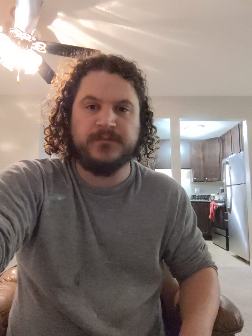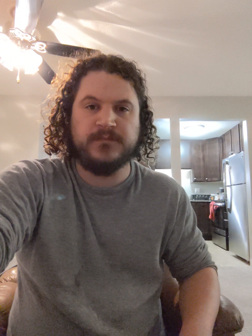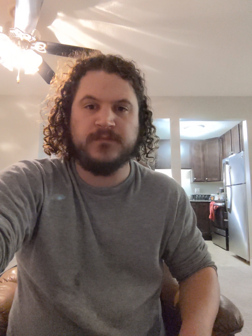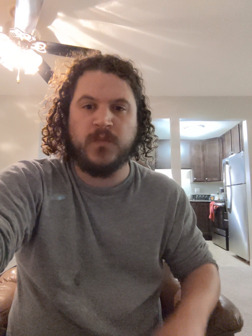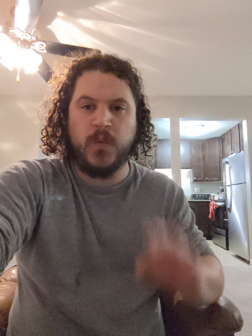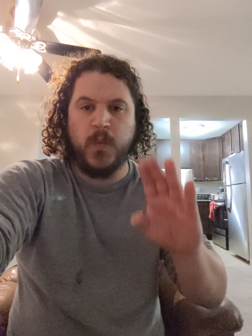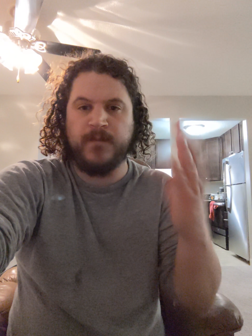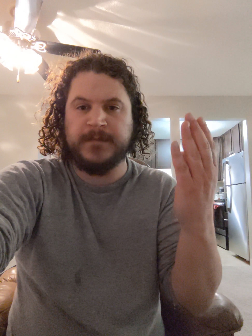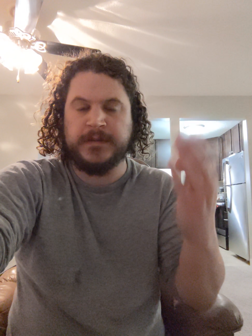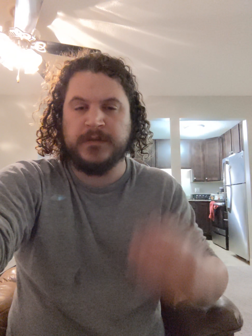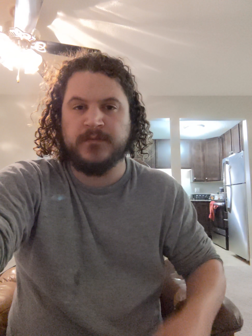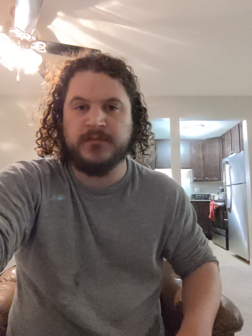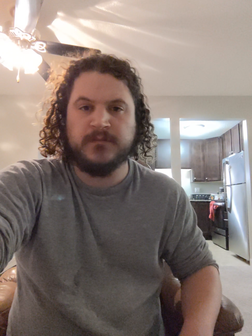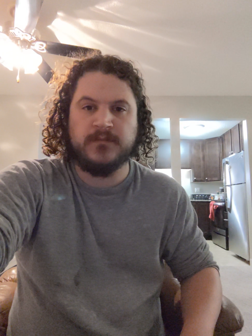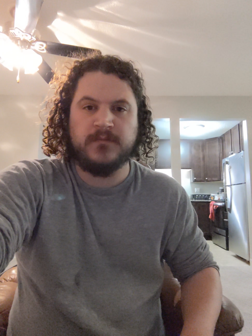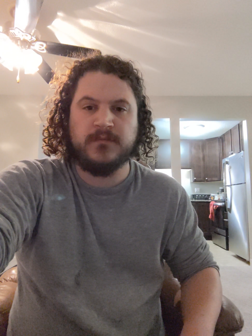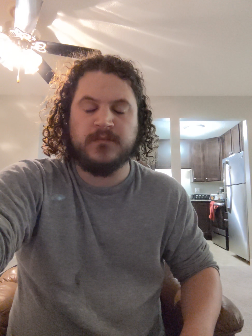open